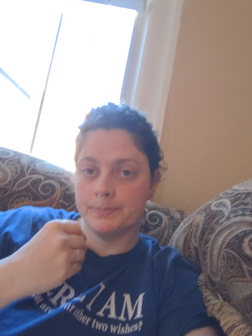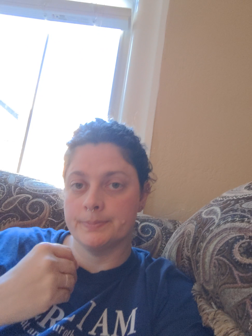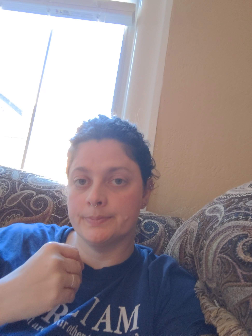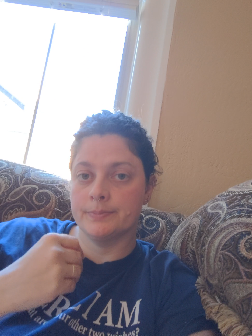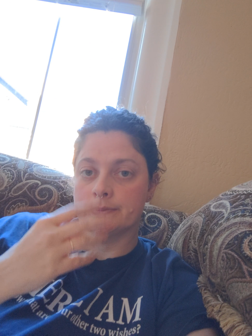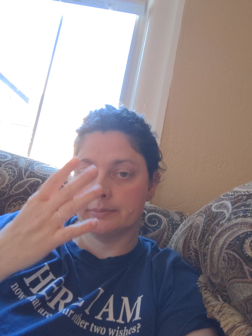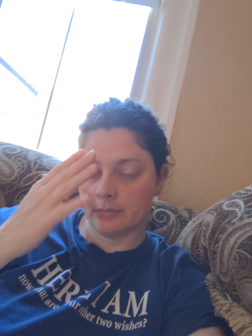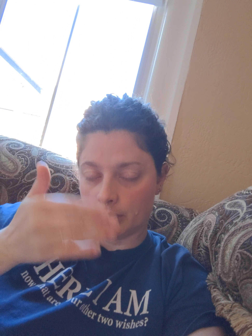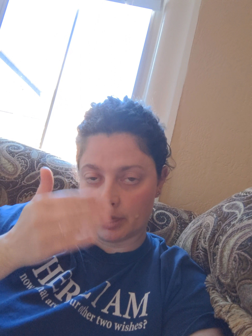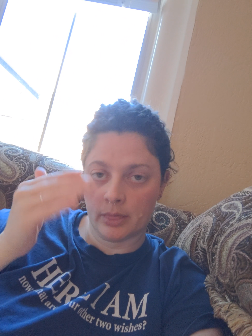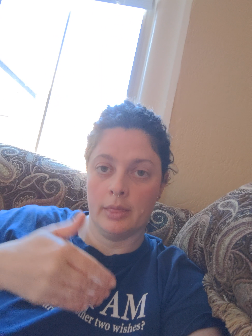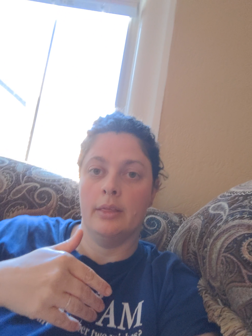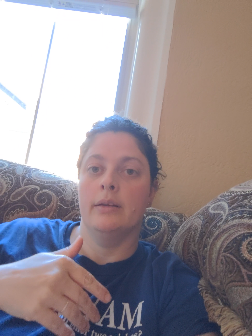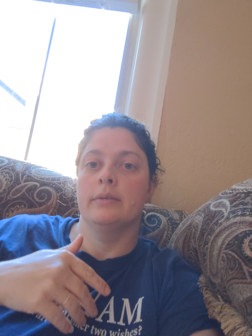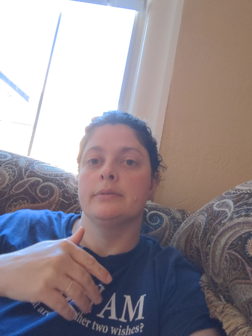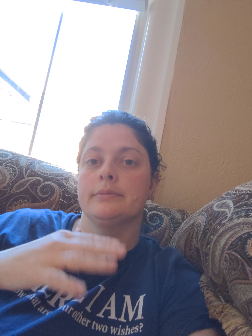sleepy